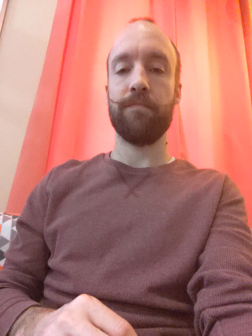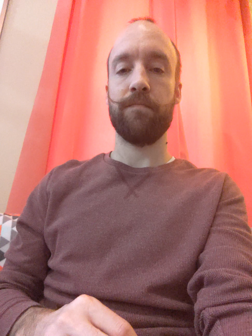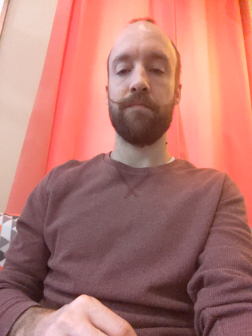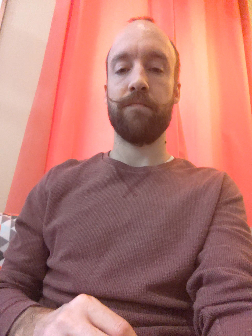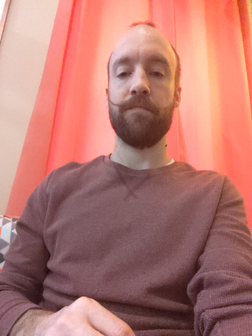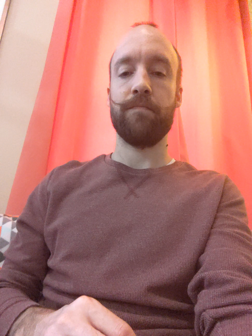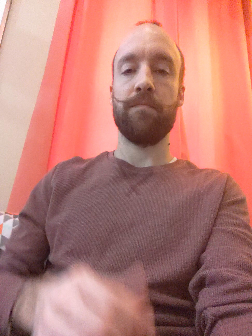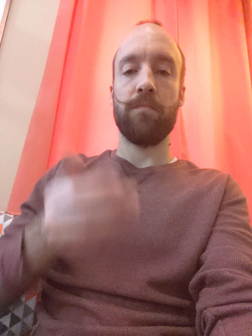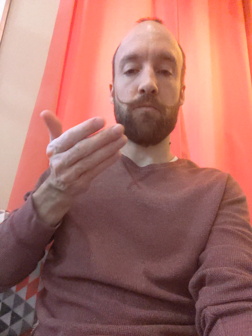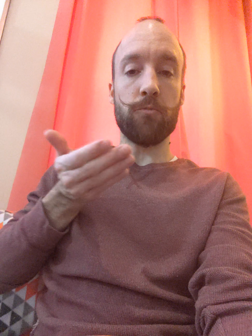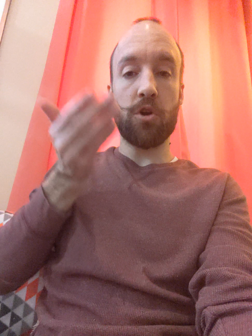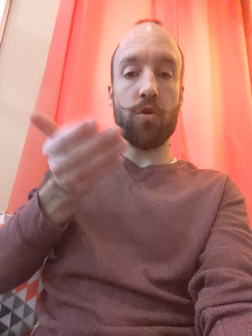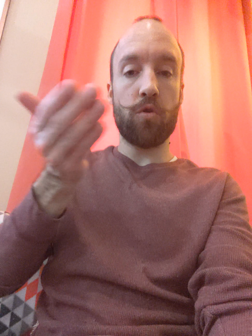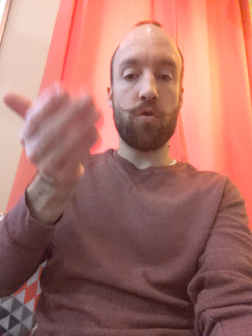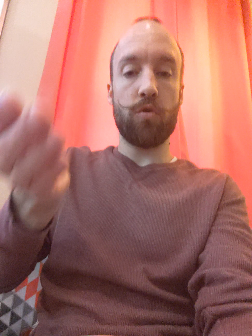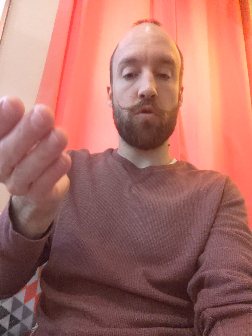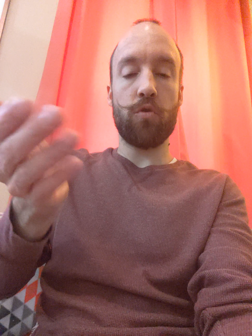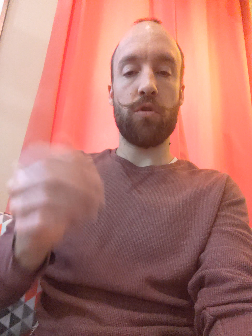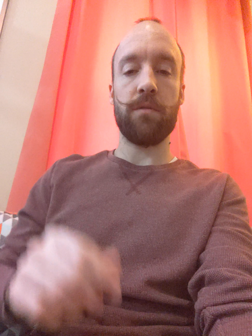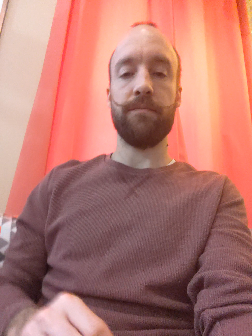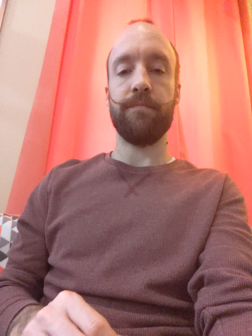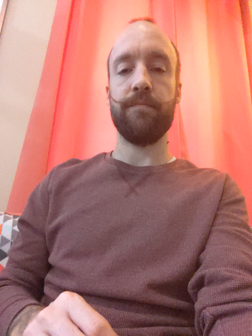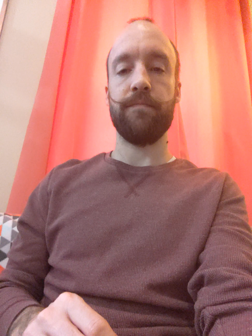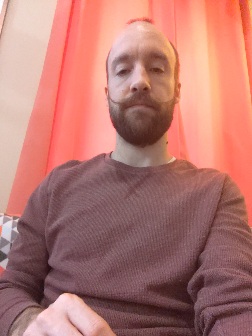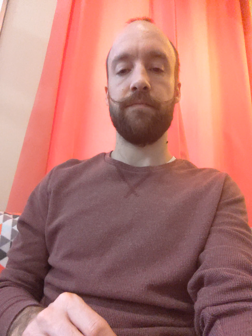boat